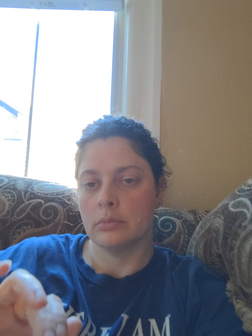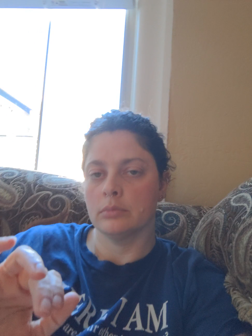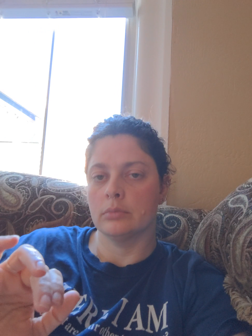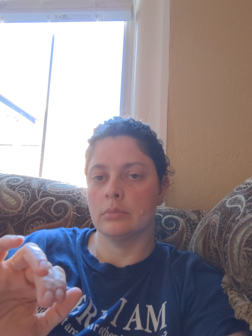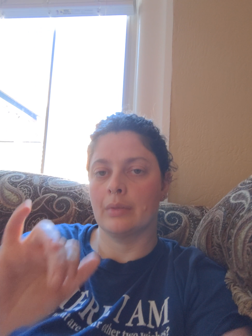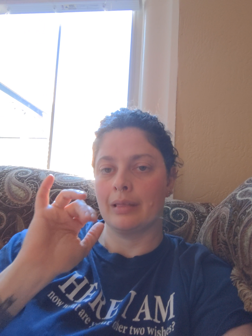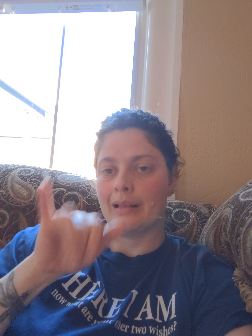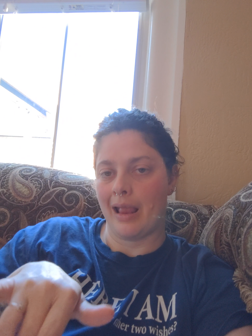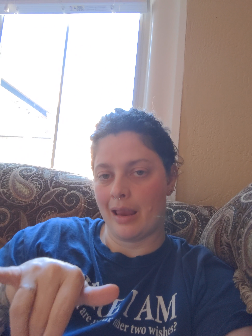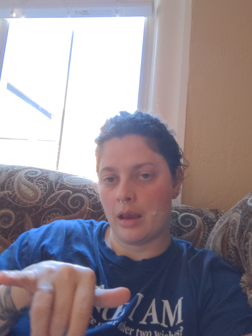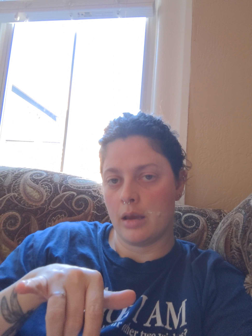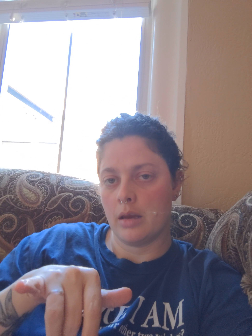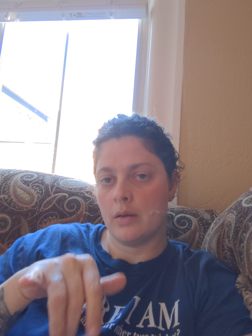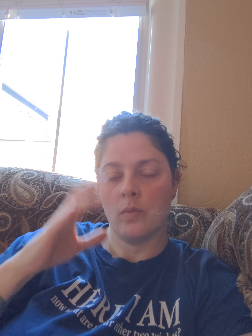that